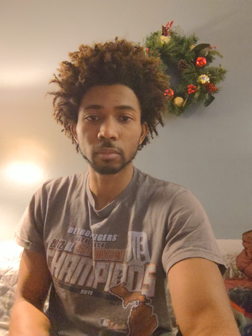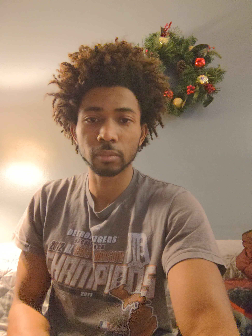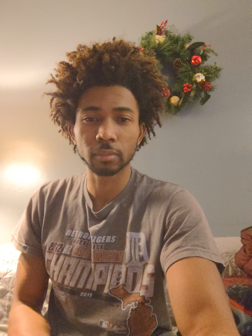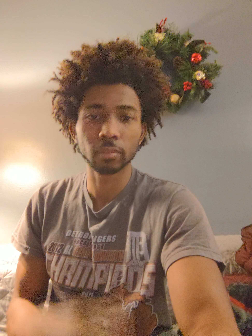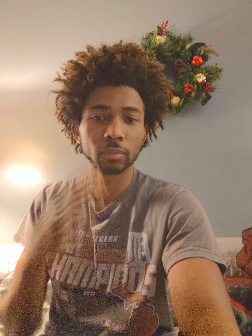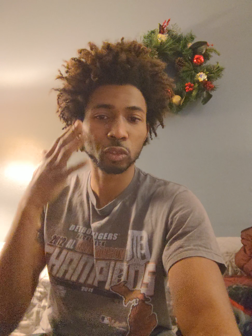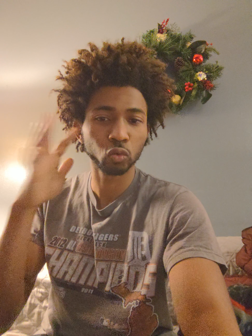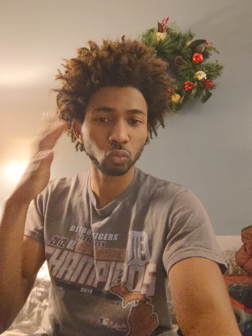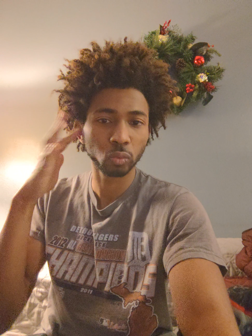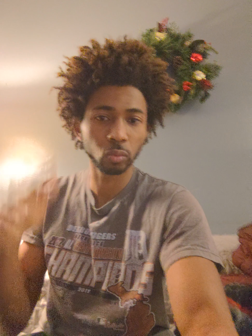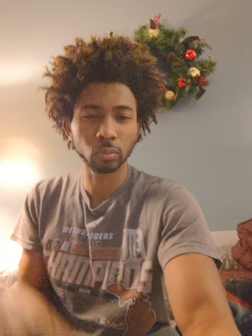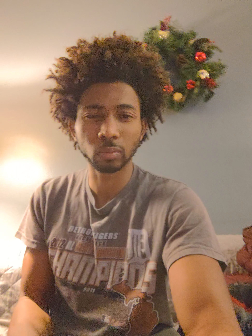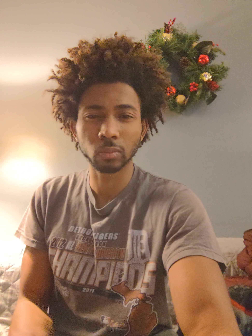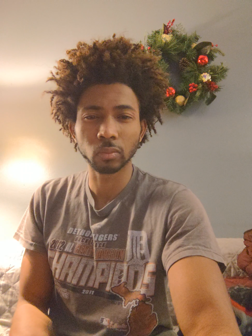loud